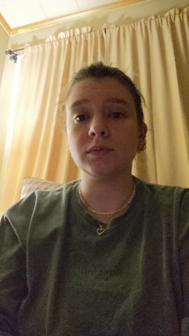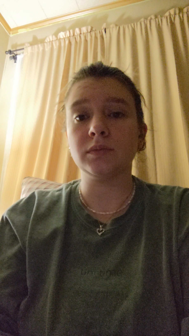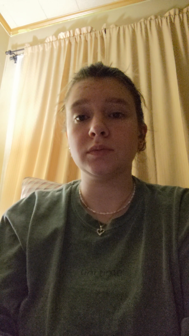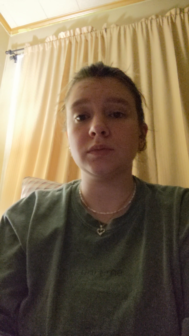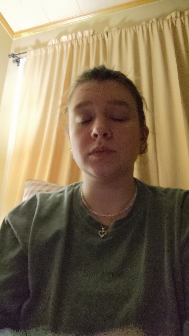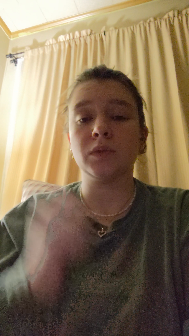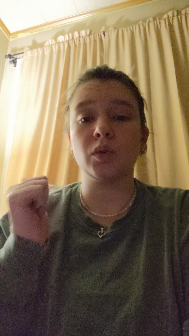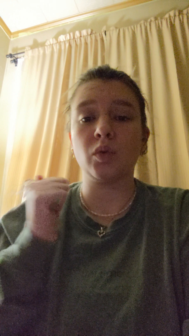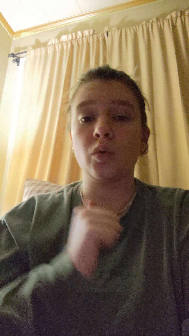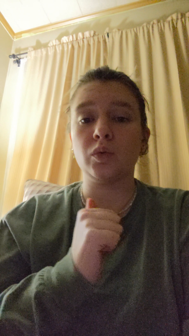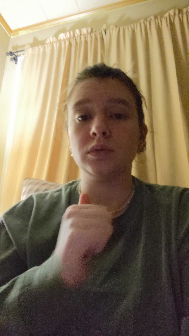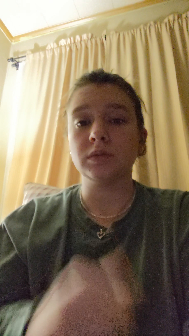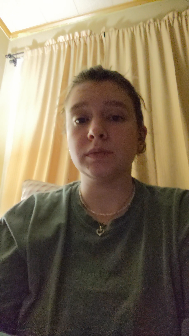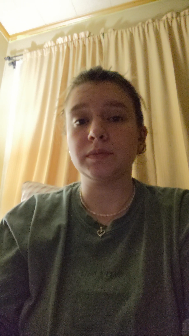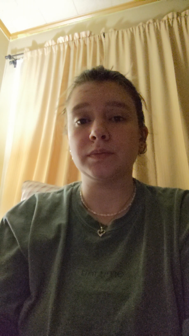coats